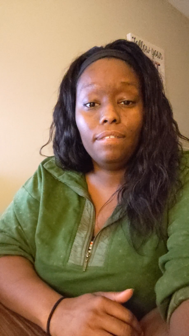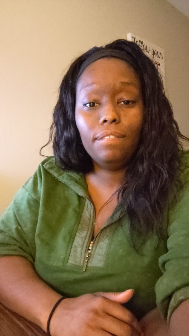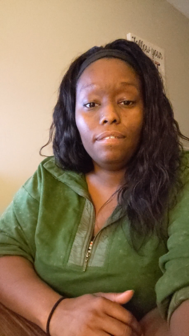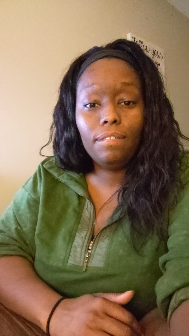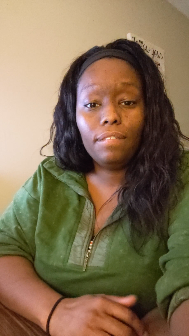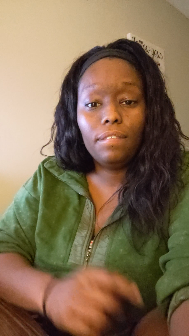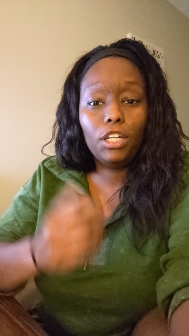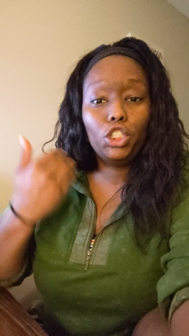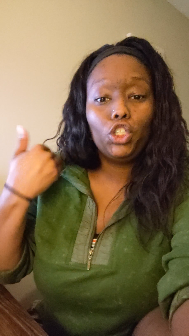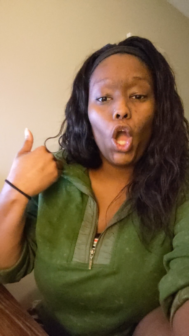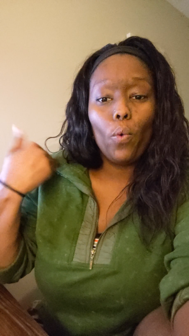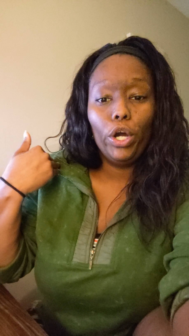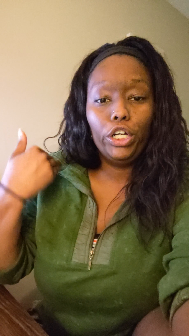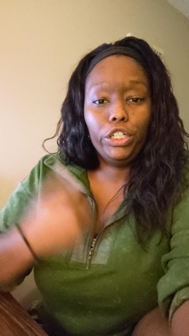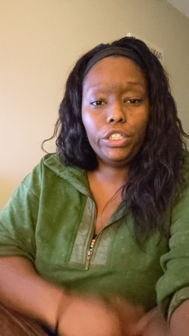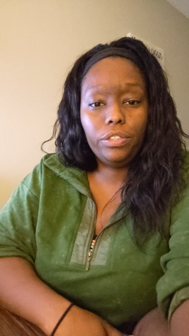shoulder